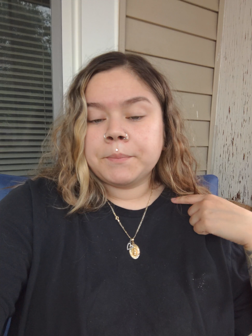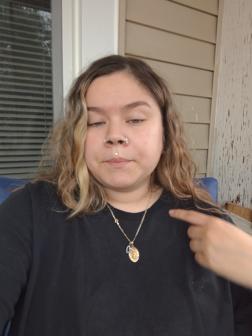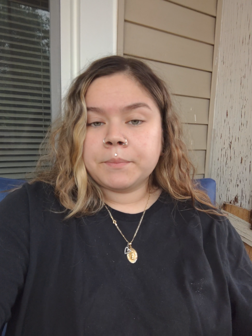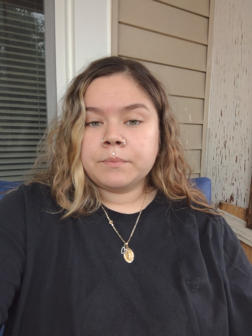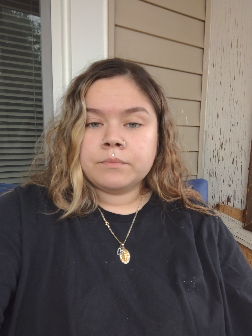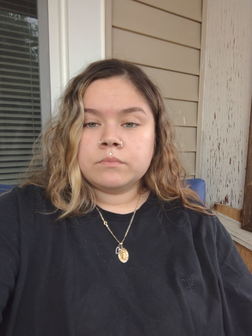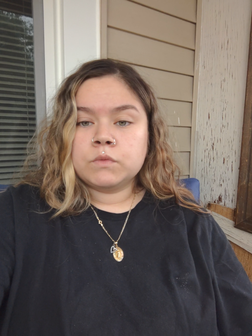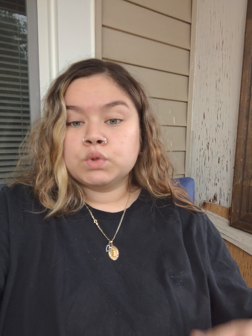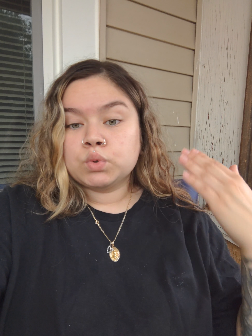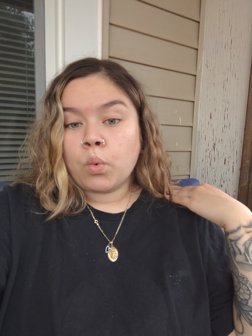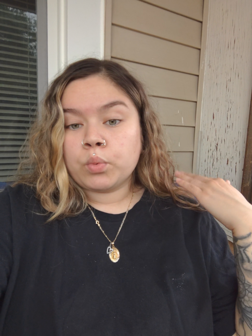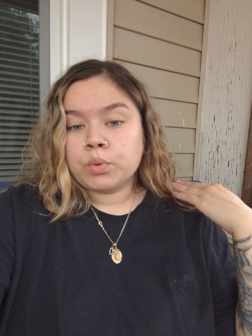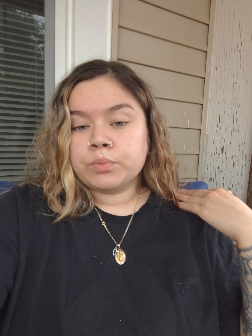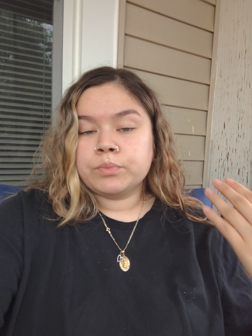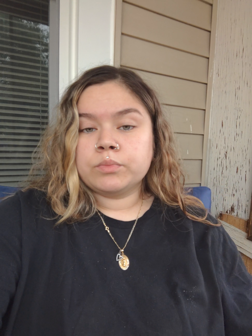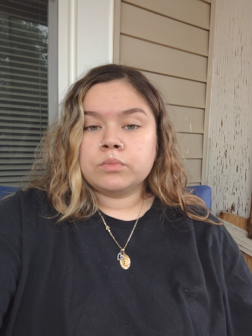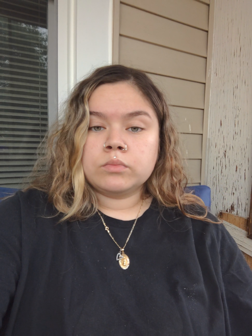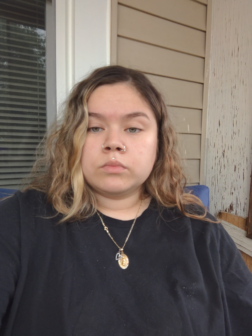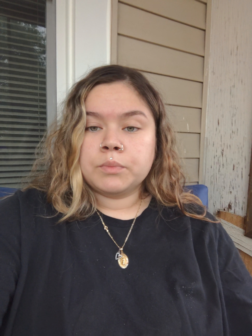shoulder